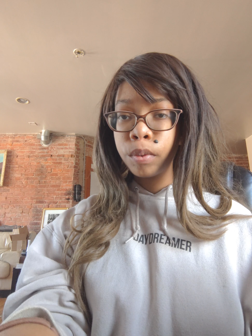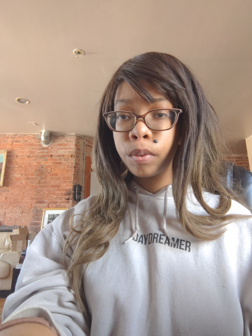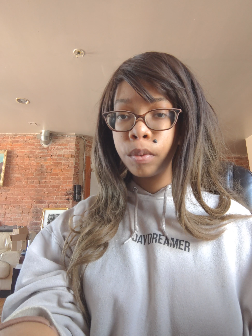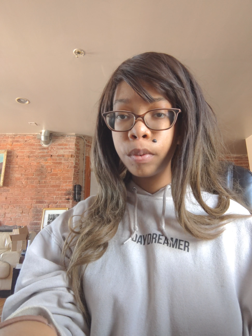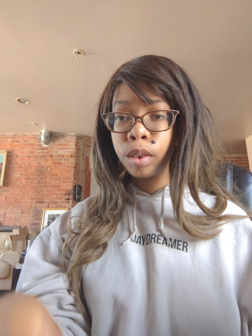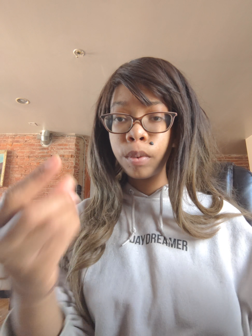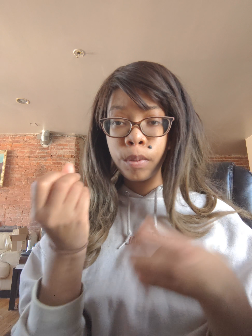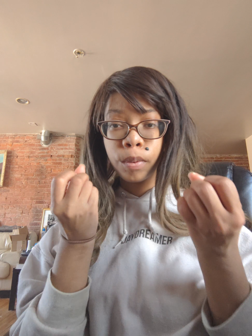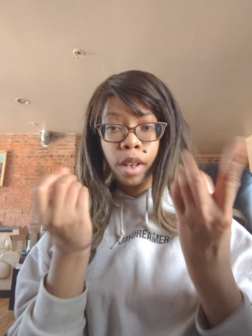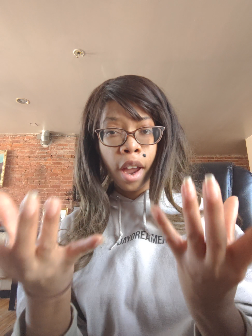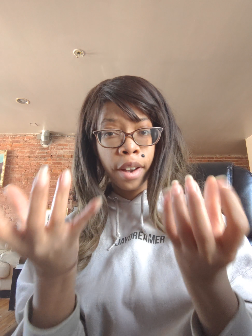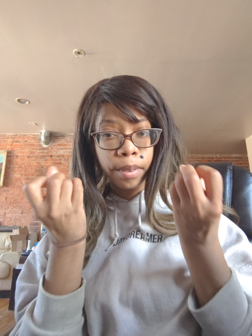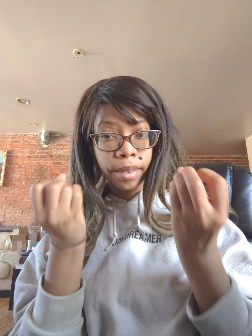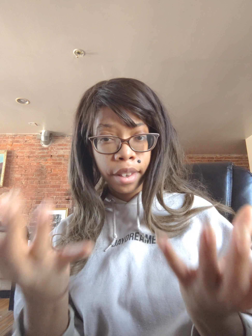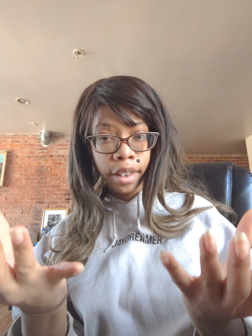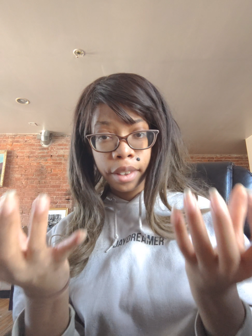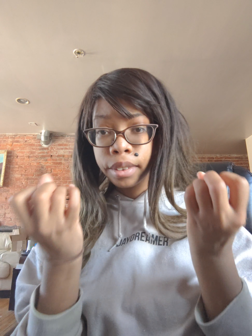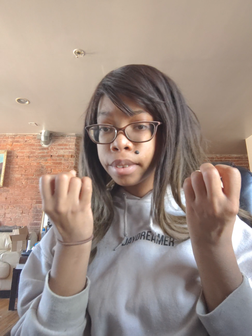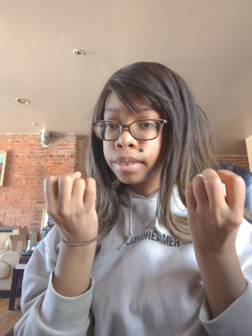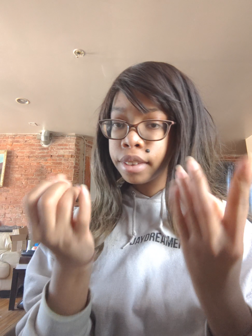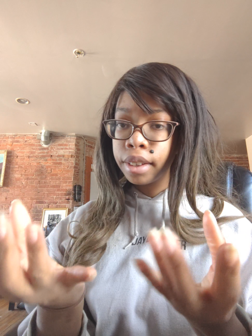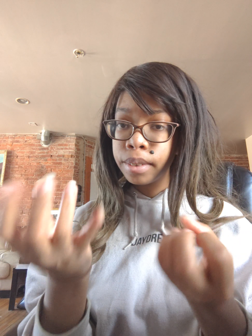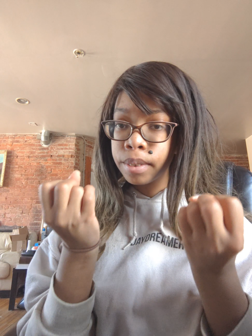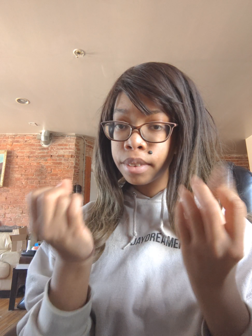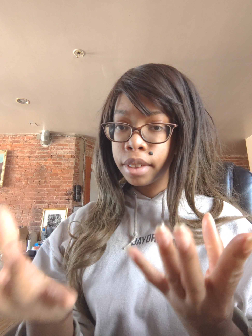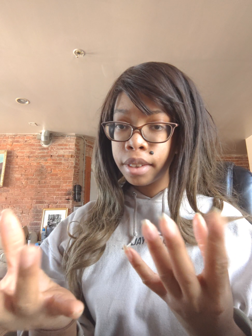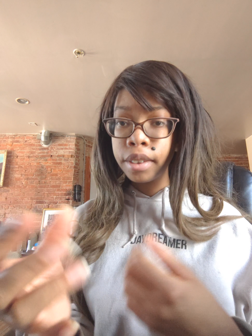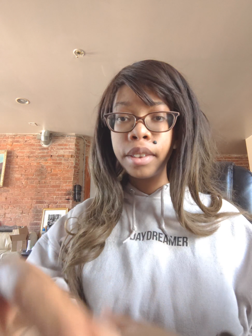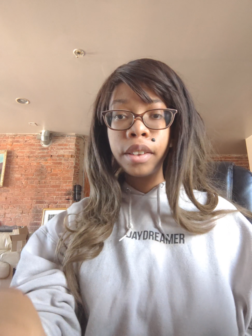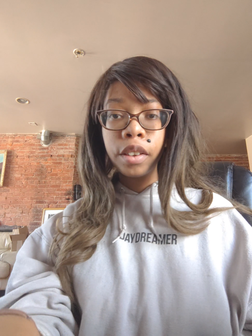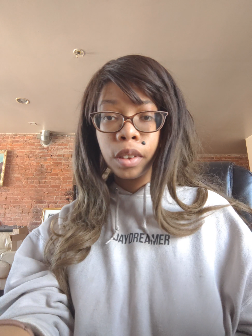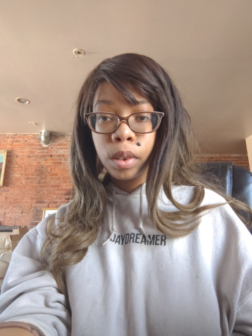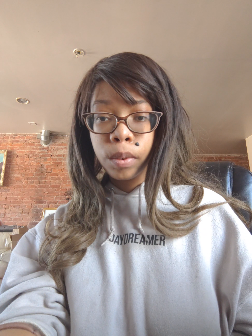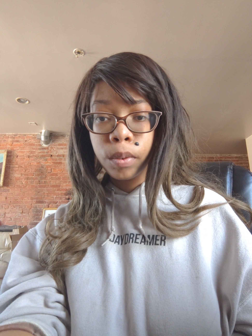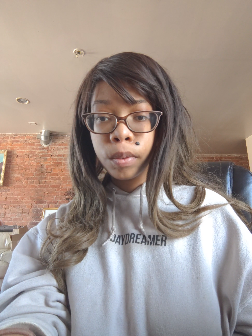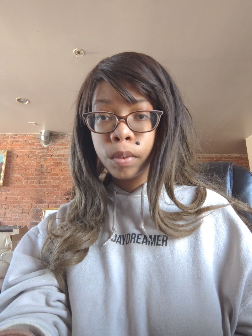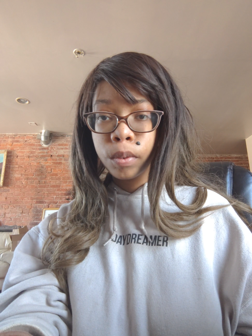many